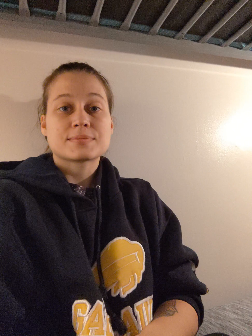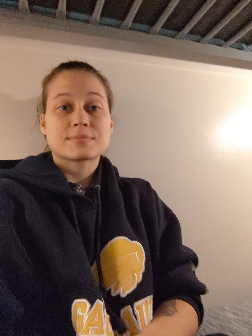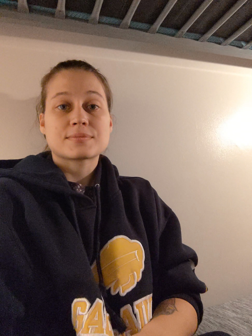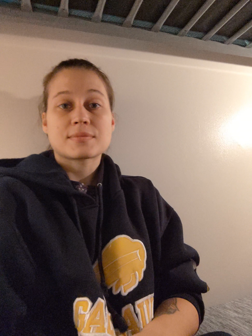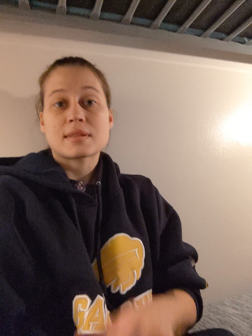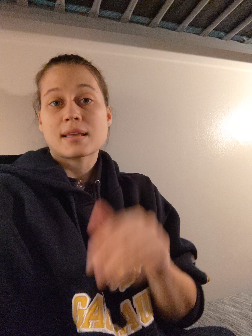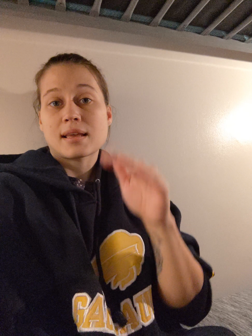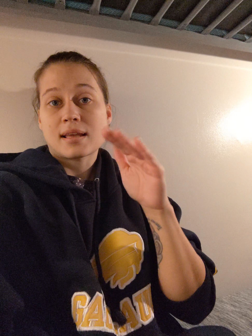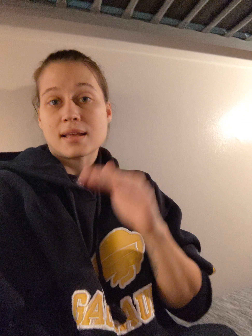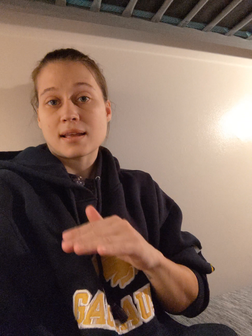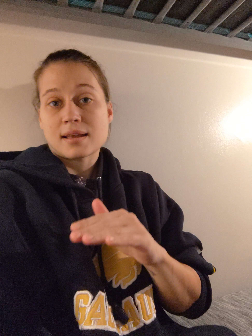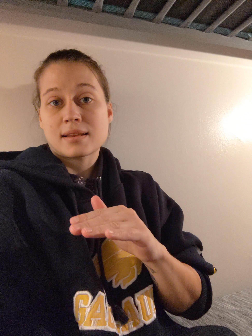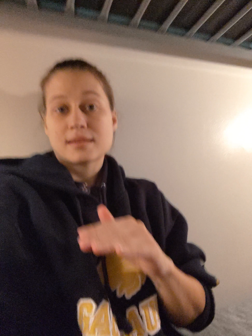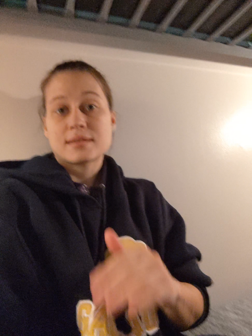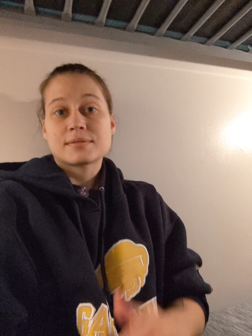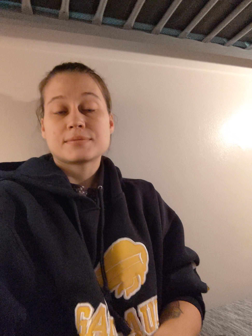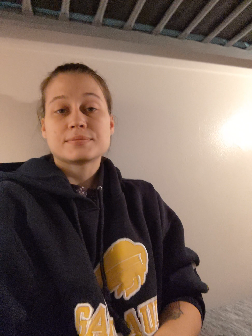on